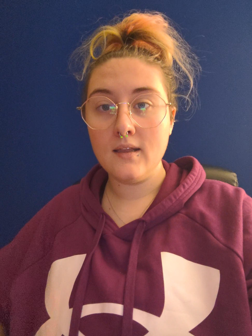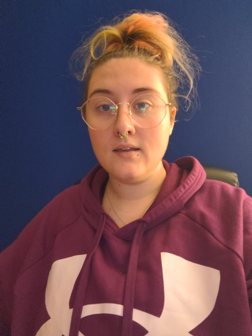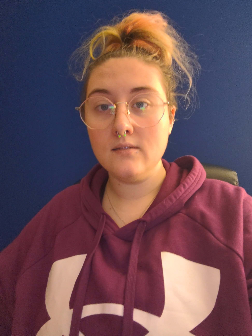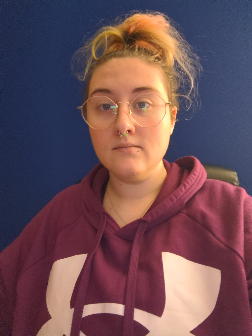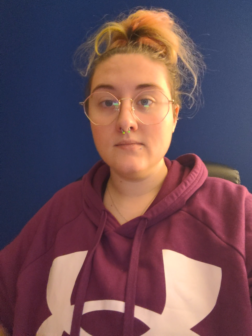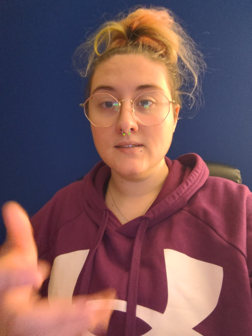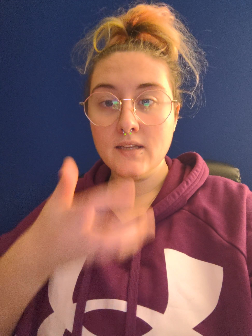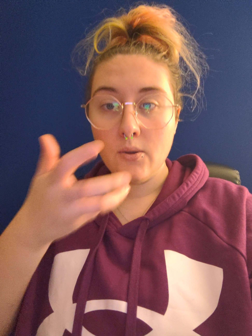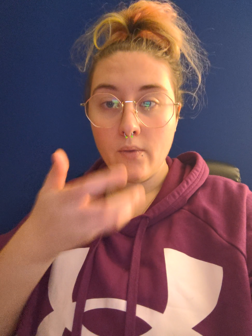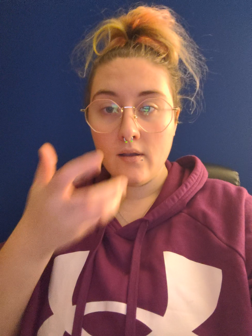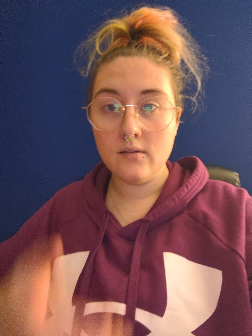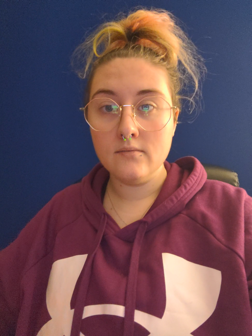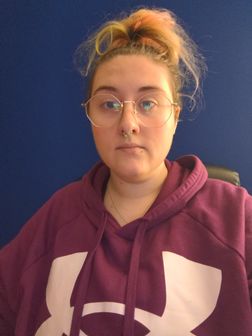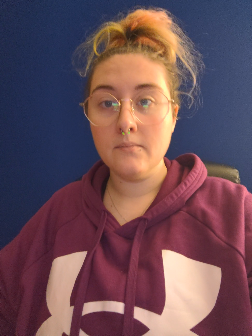cereal